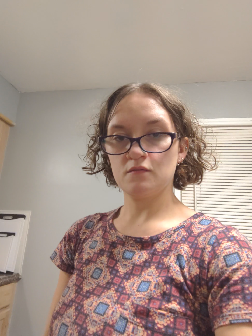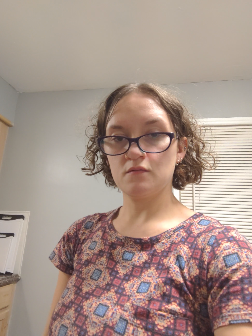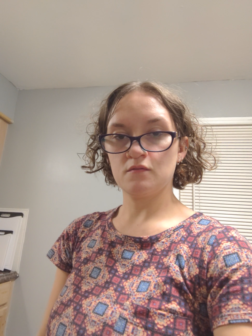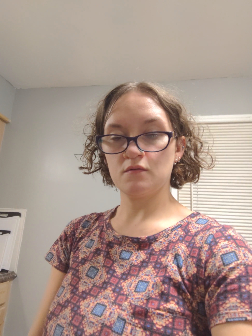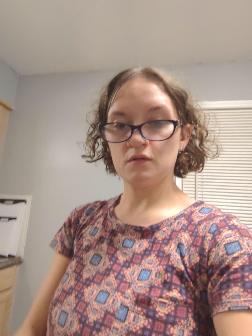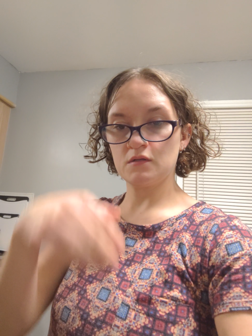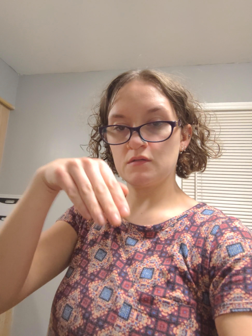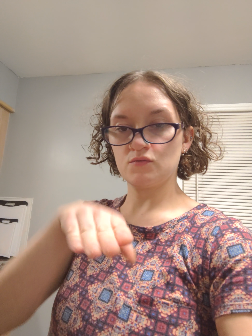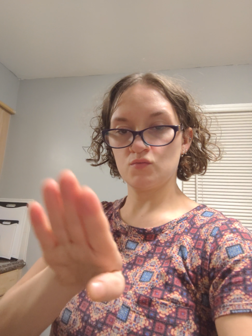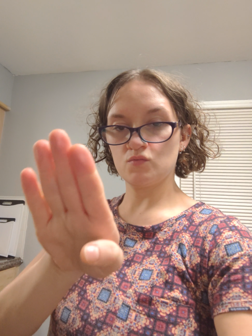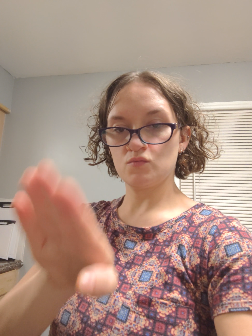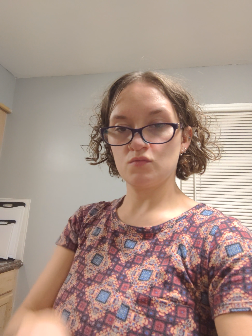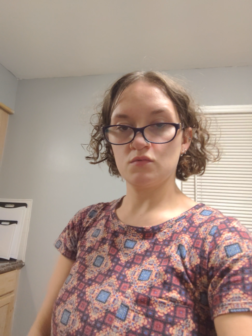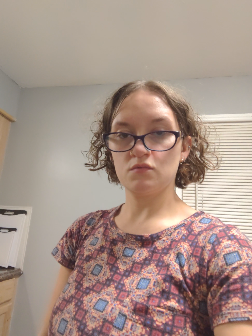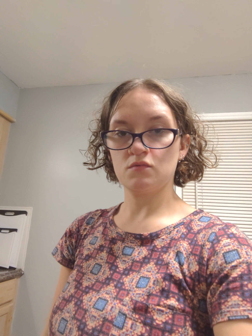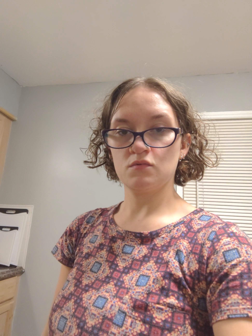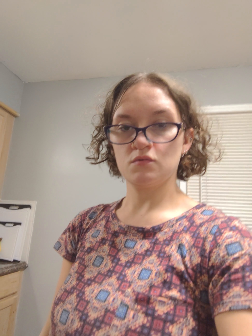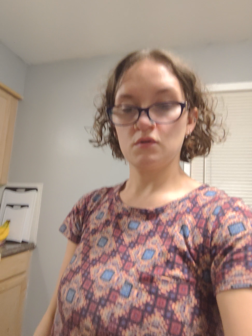into